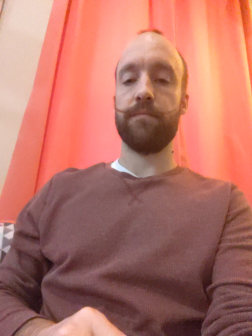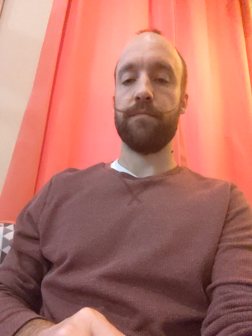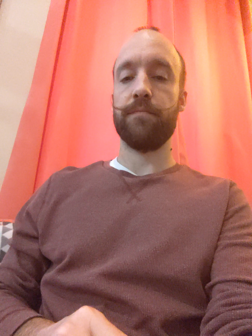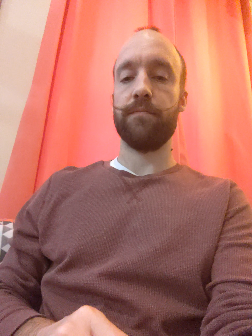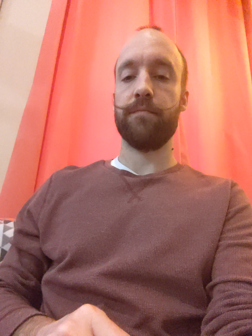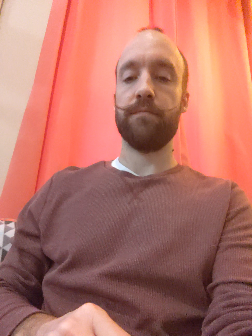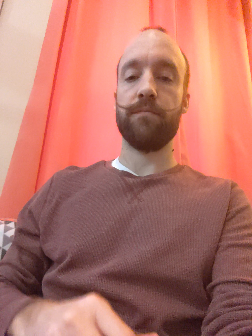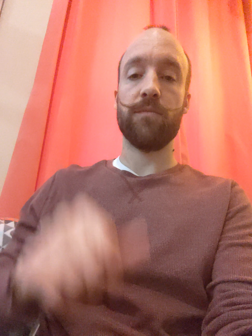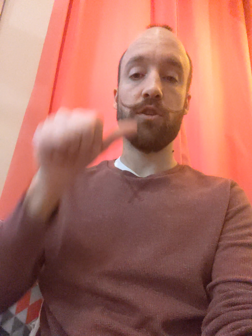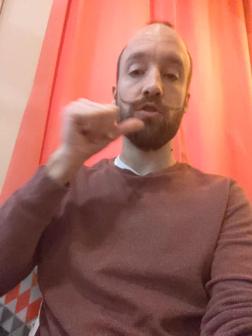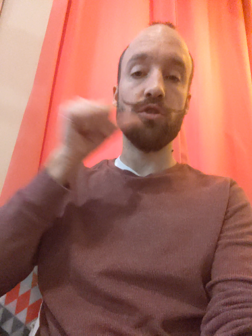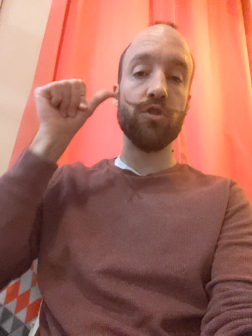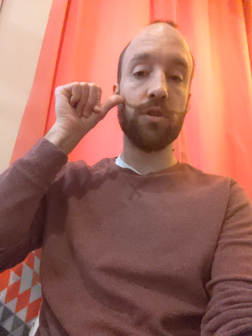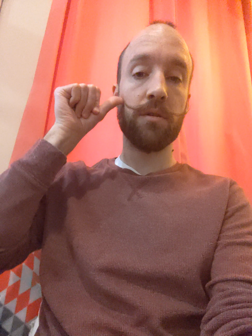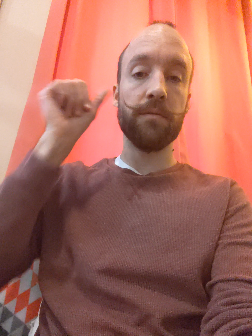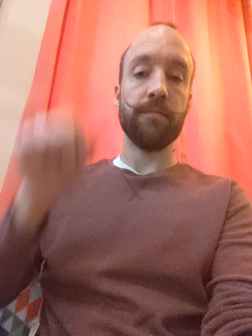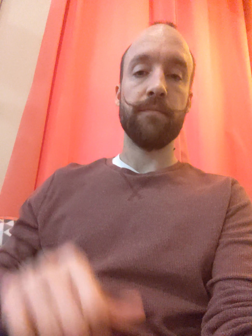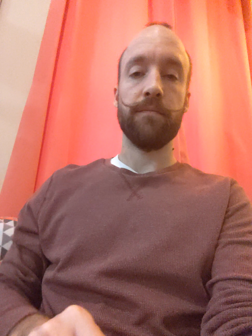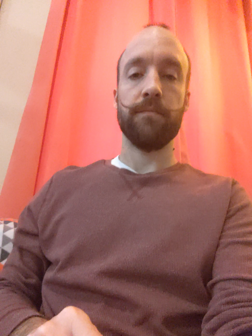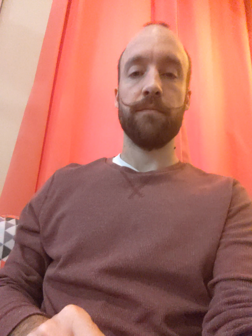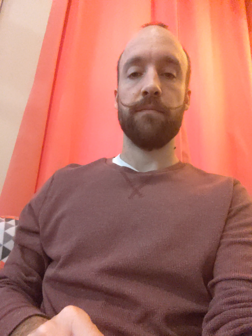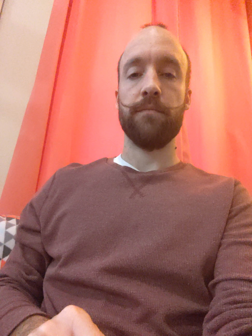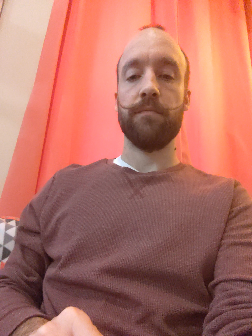yesterday